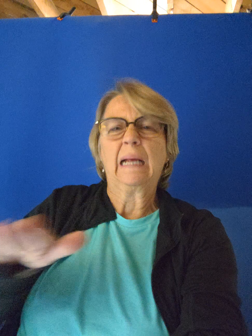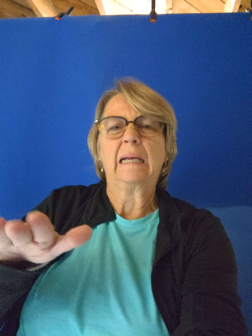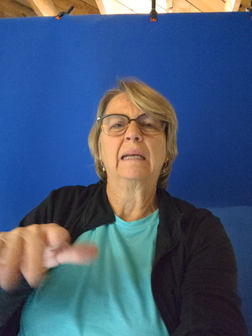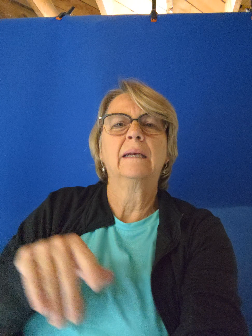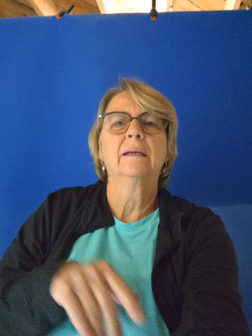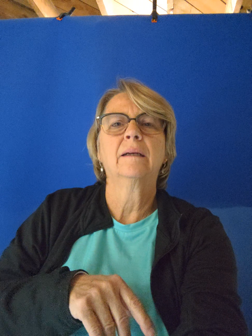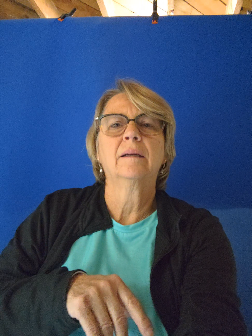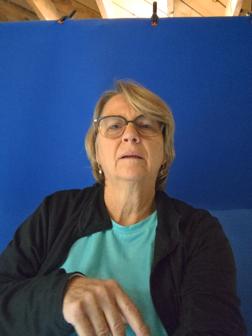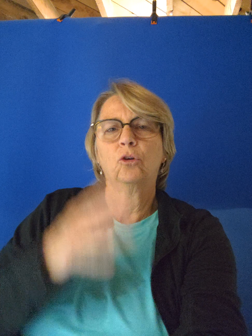clean